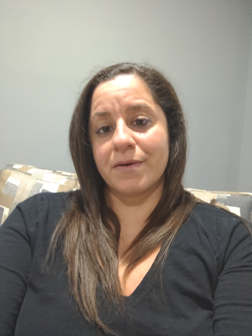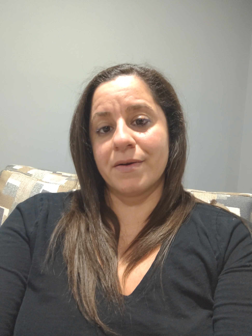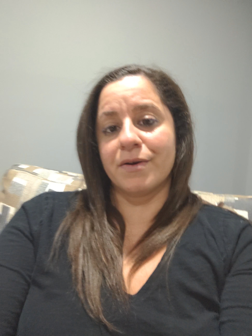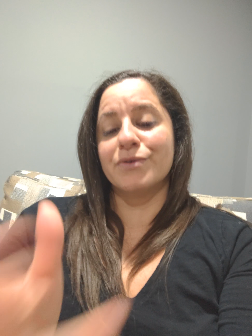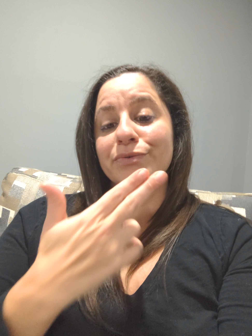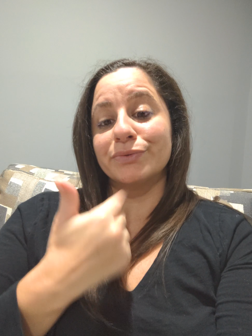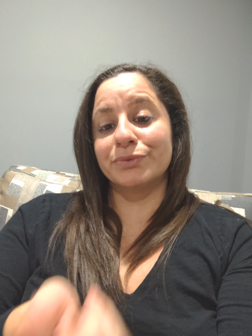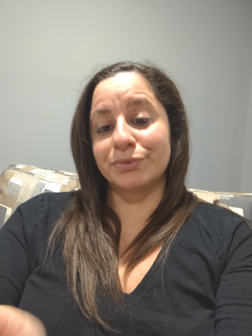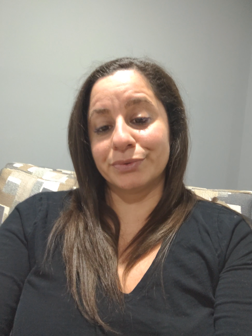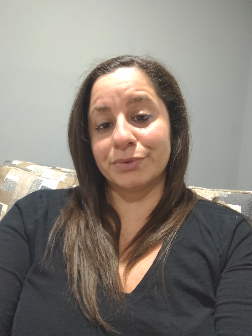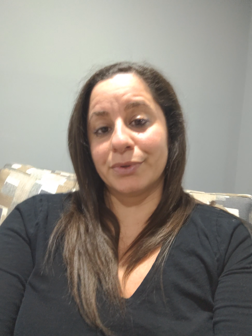cute